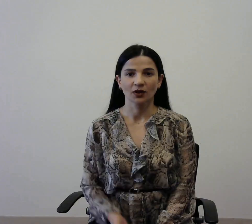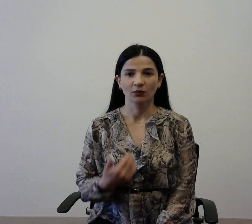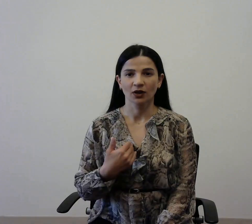mən